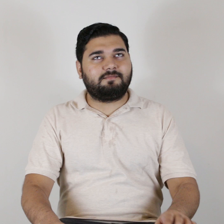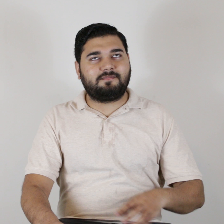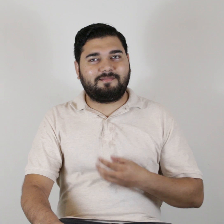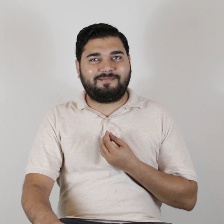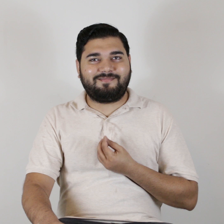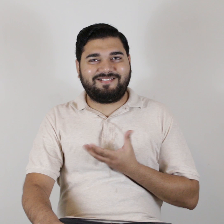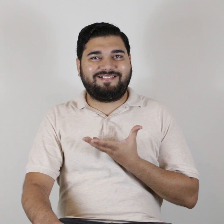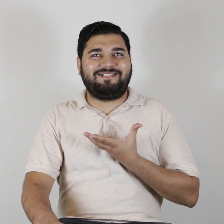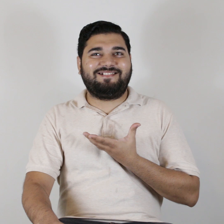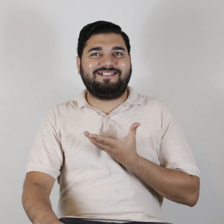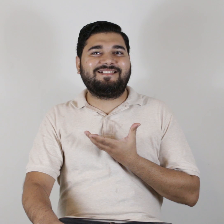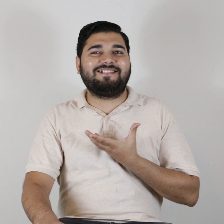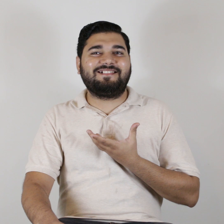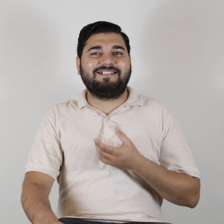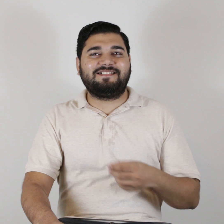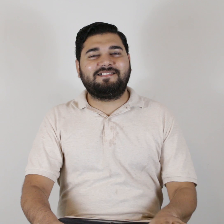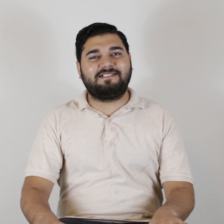glad